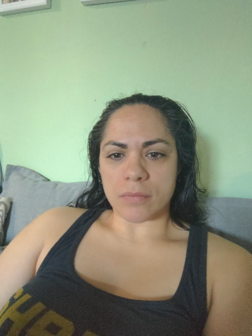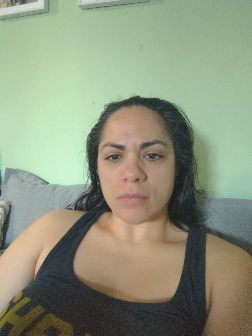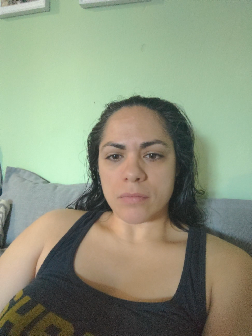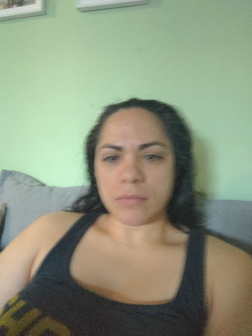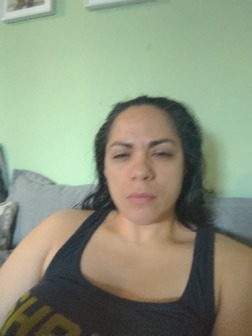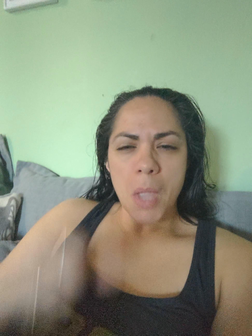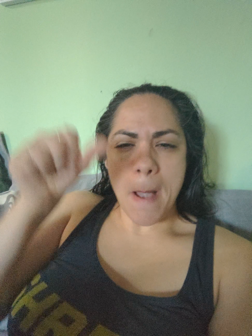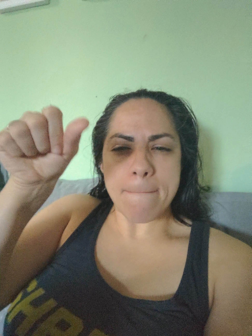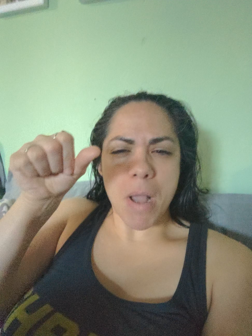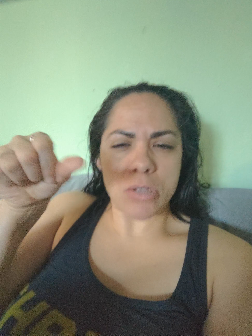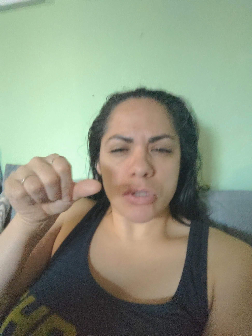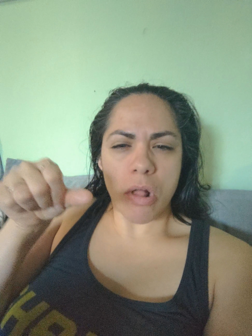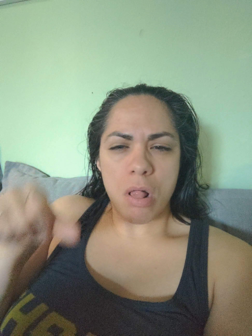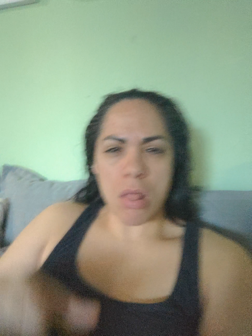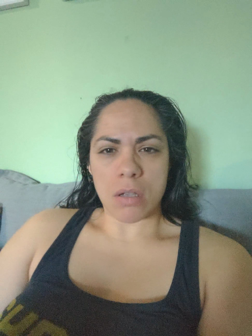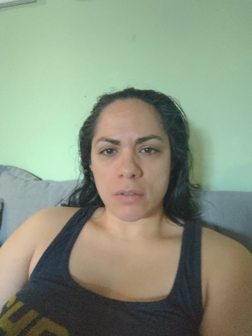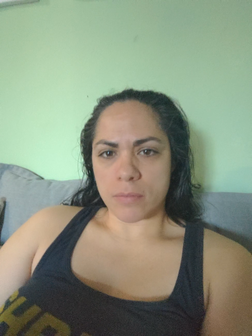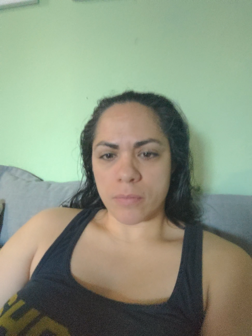puzzle